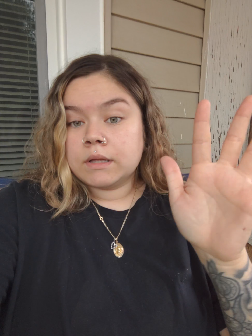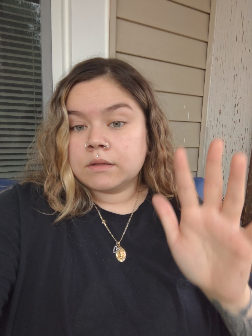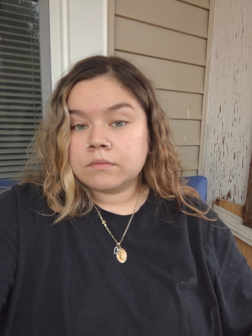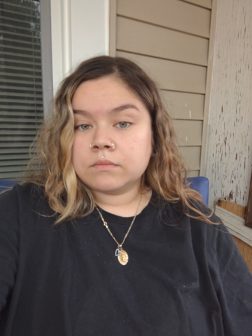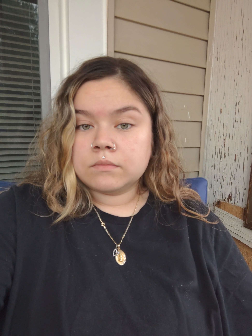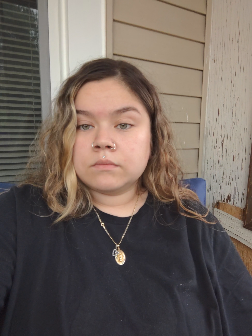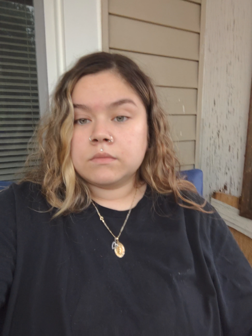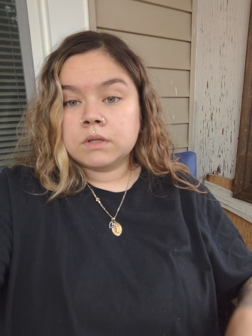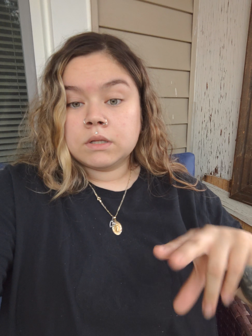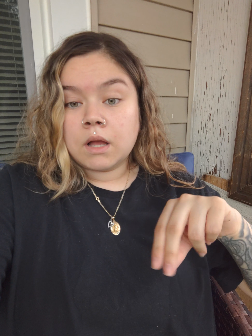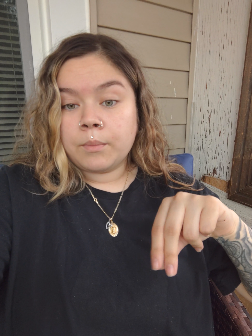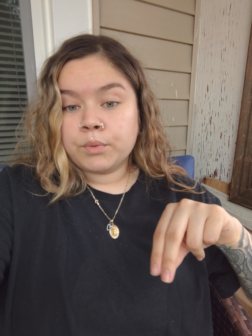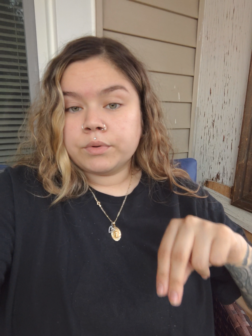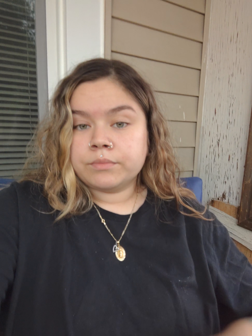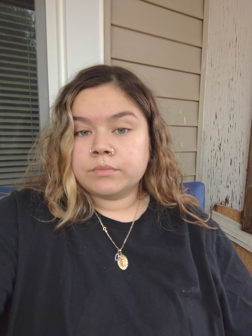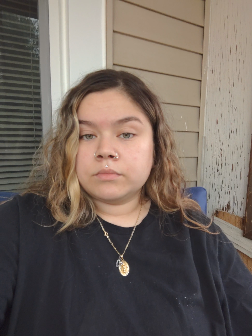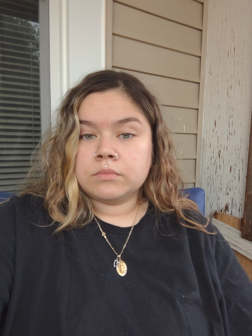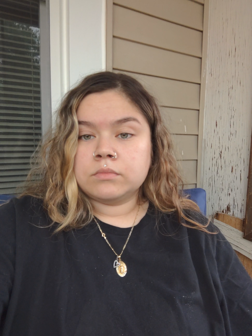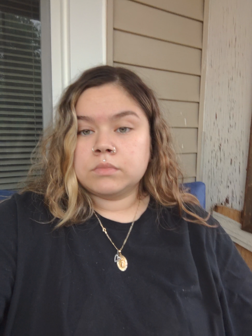diaper